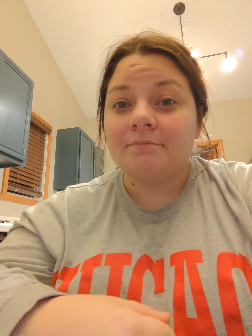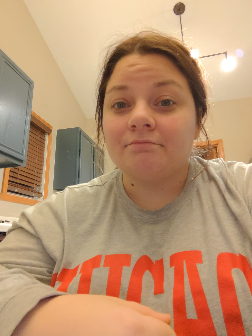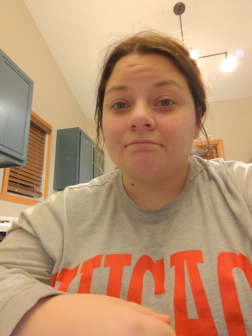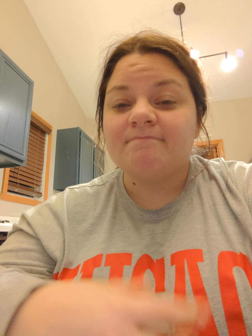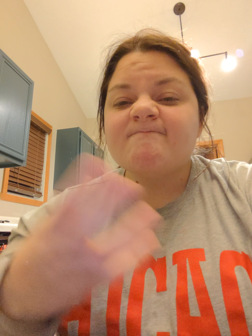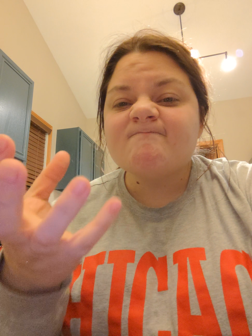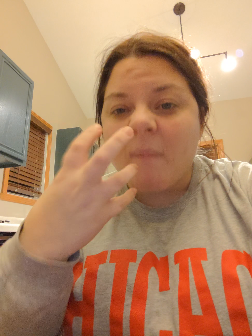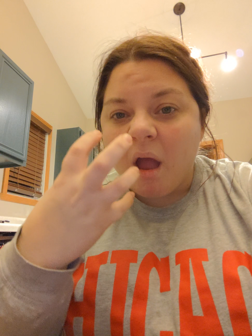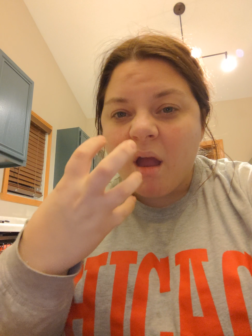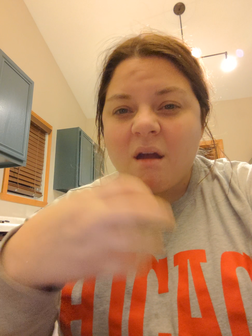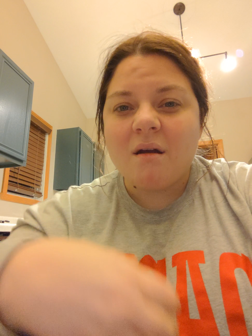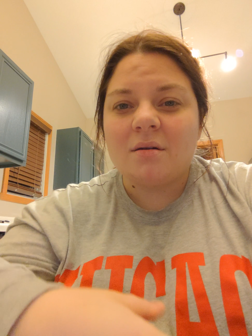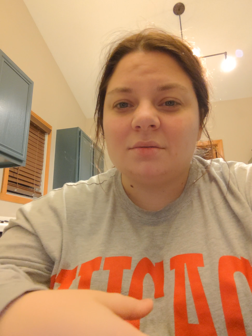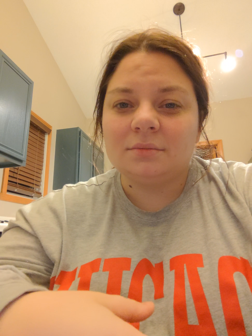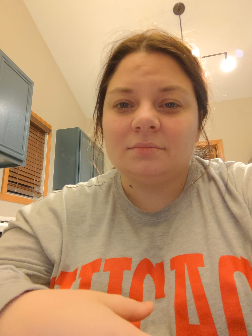mad